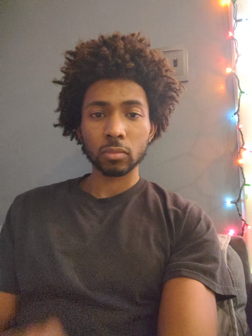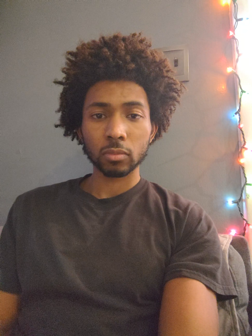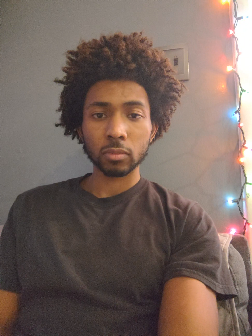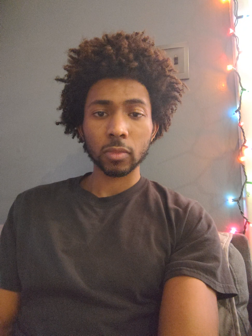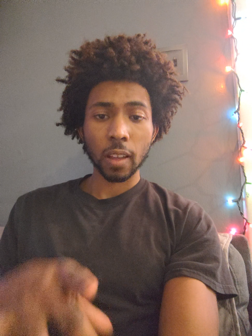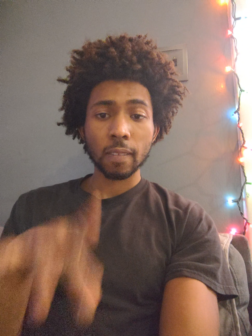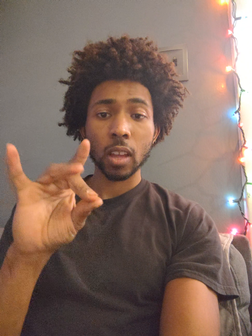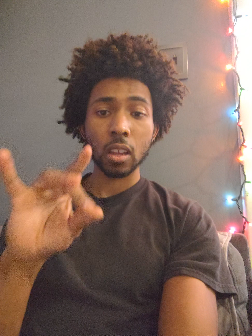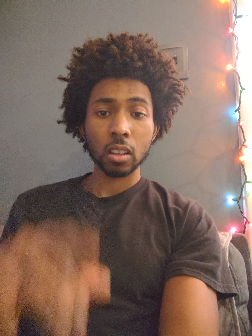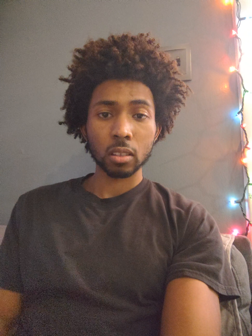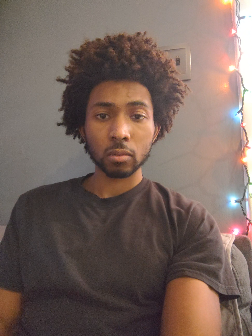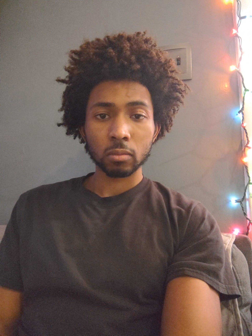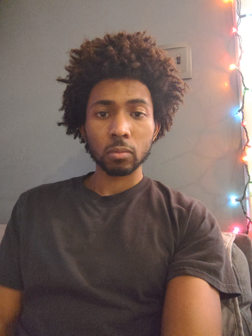find